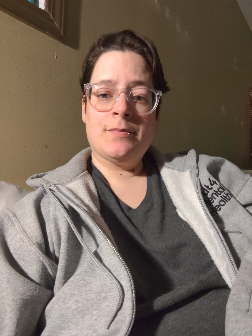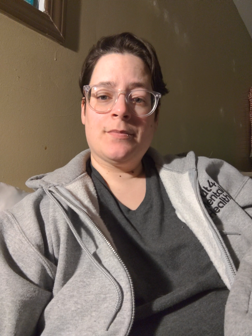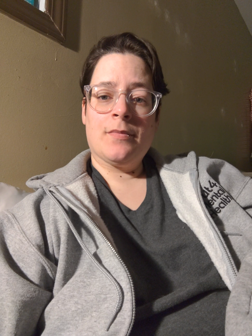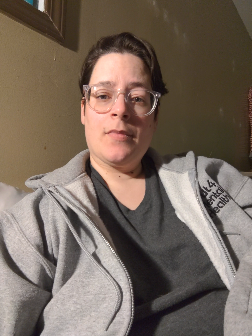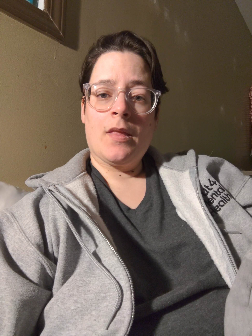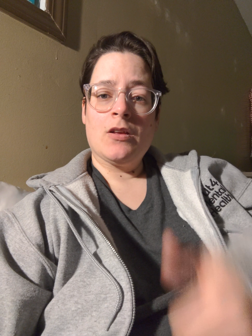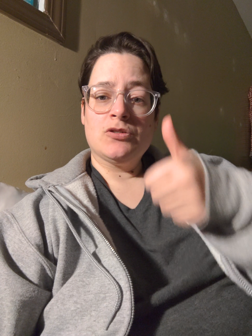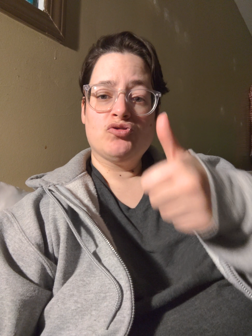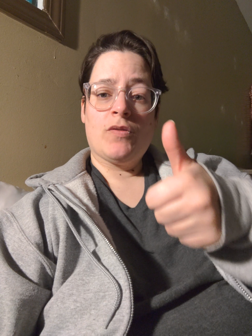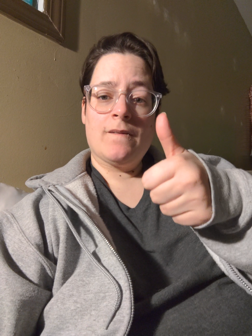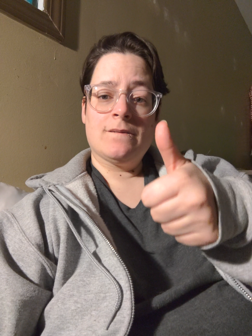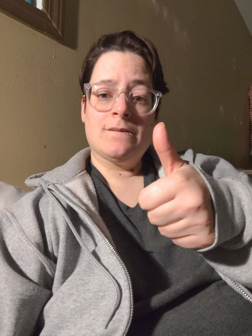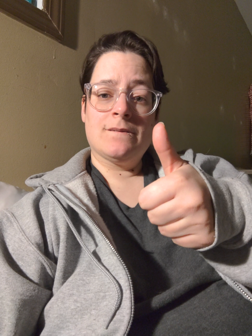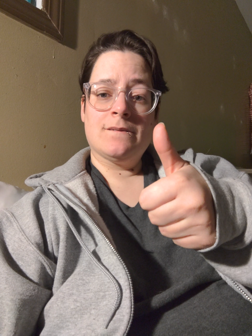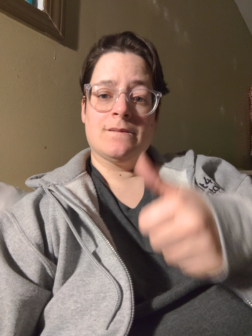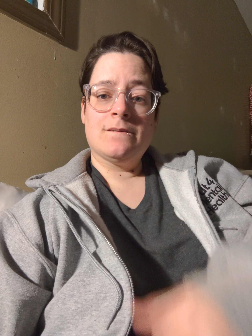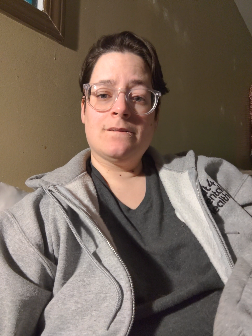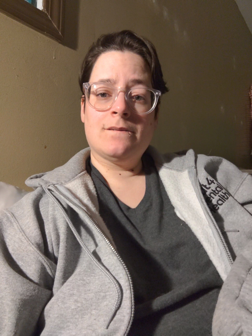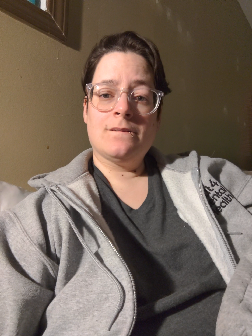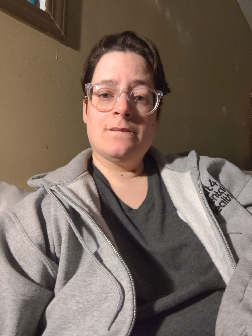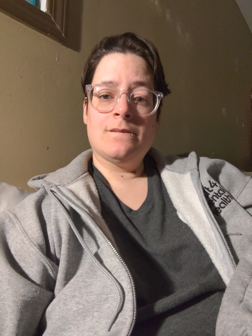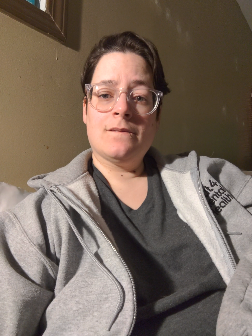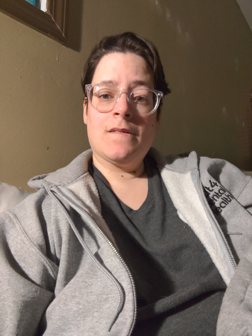yourself